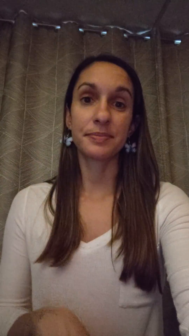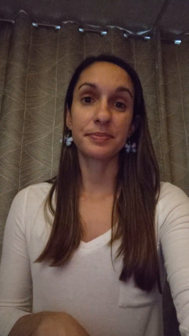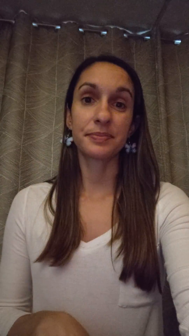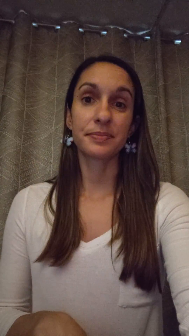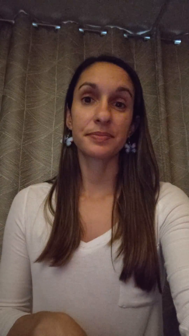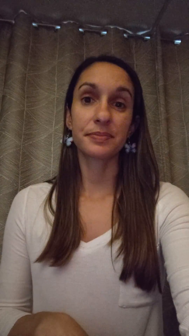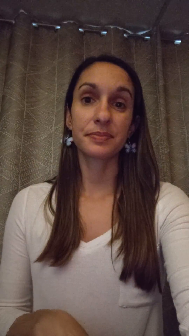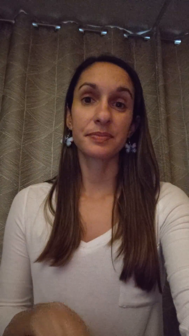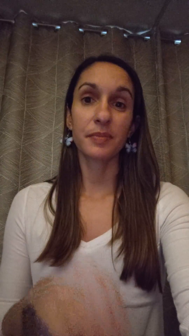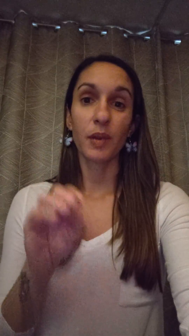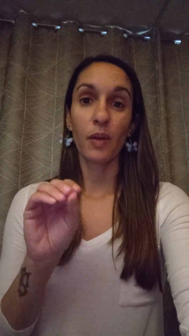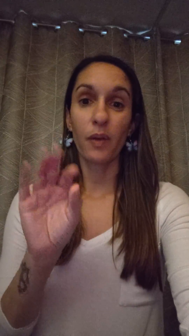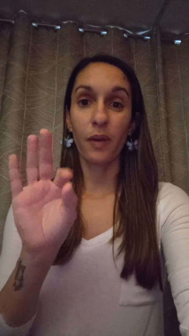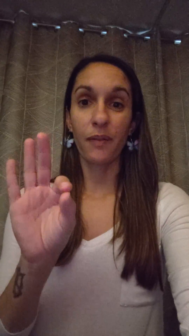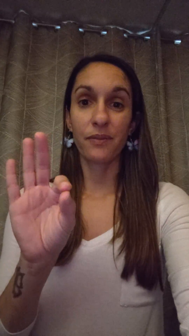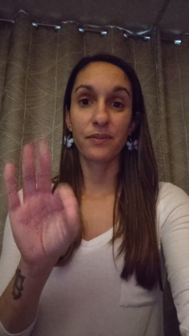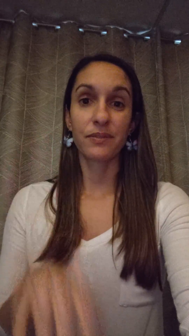of